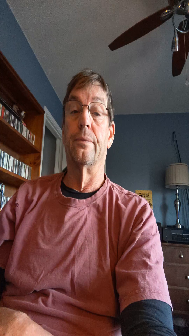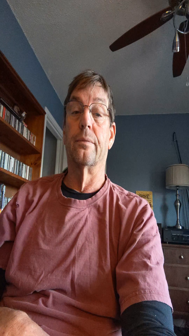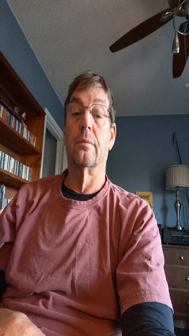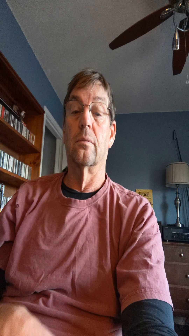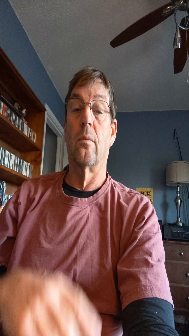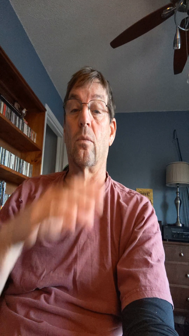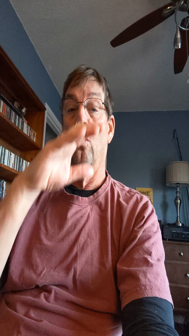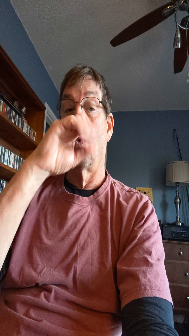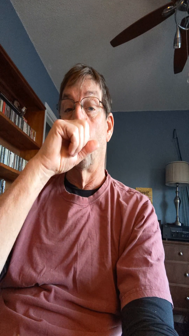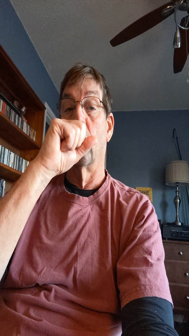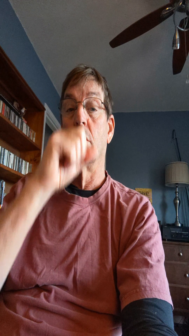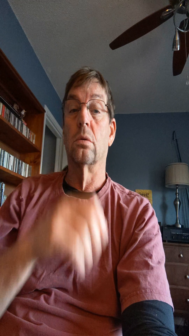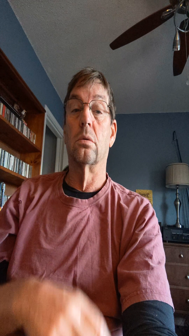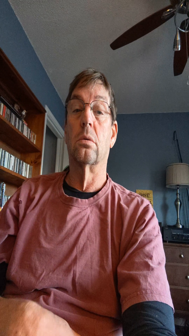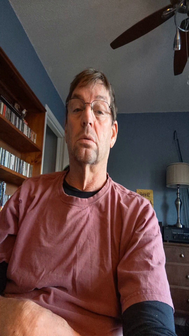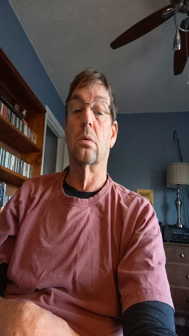orange